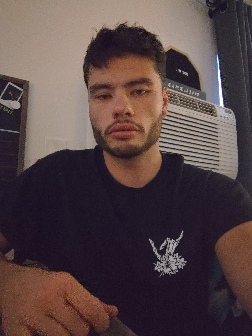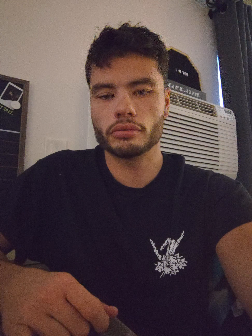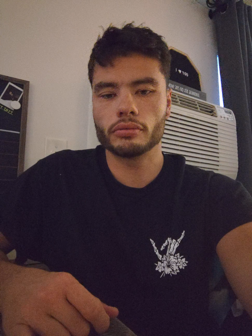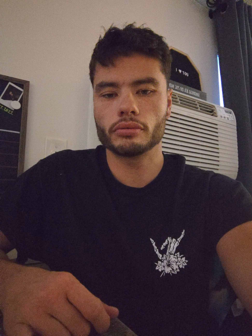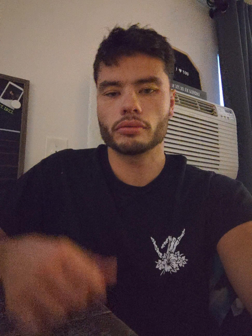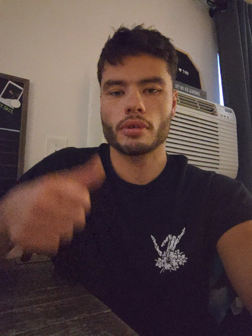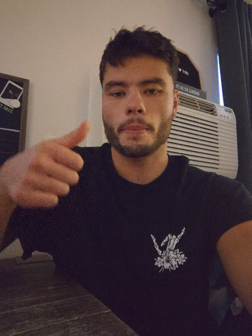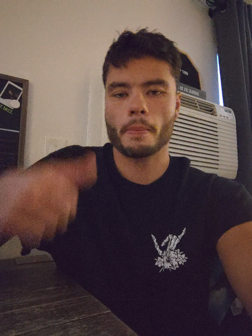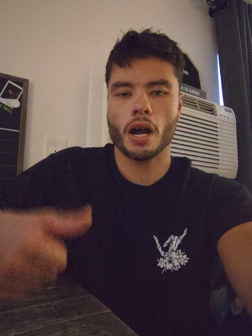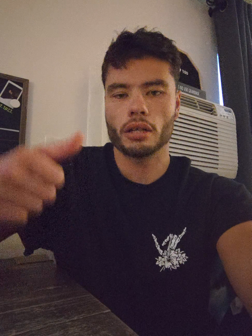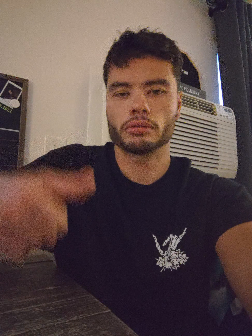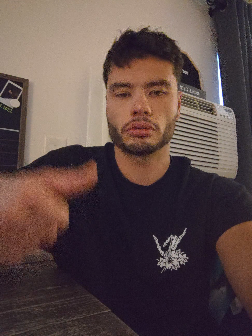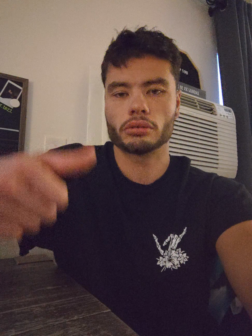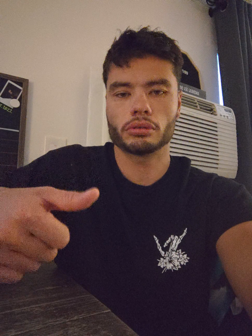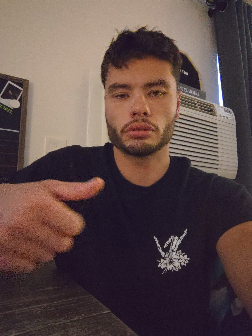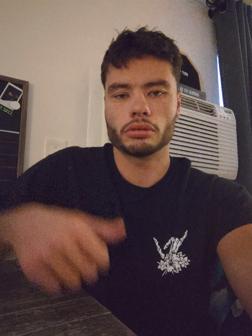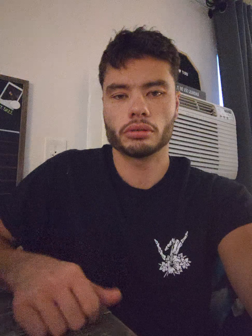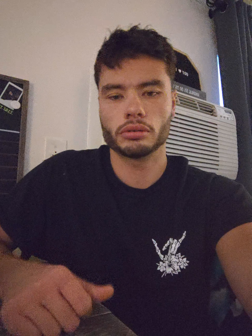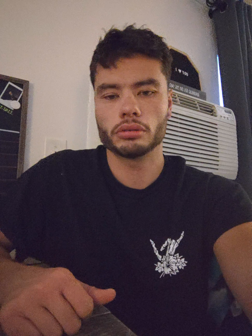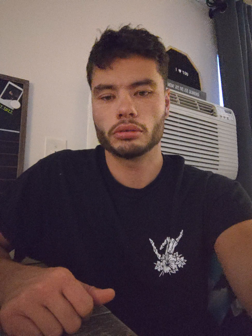puzzle